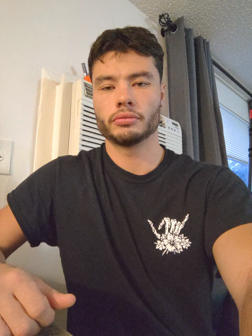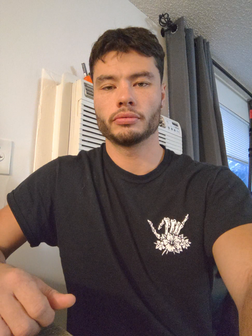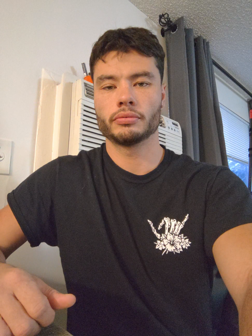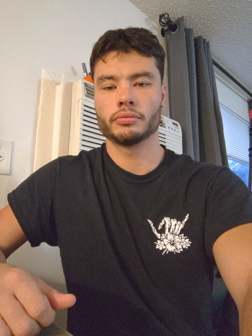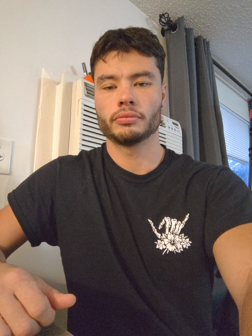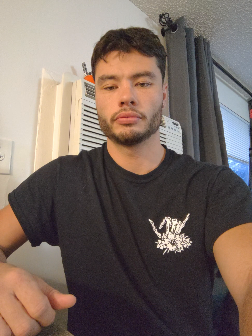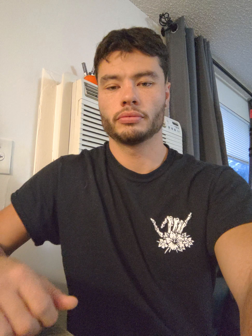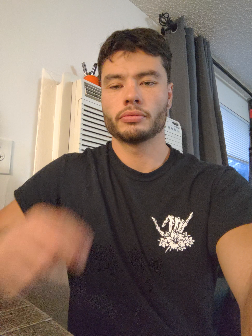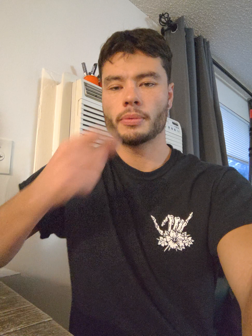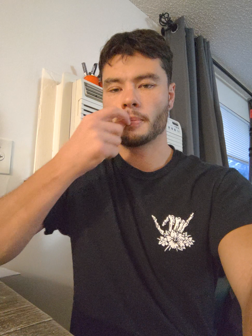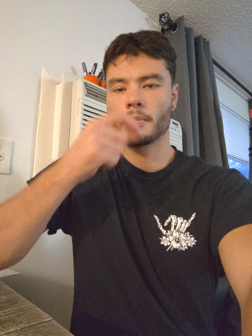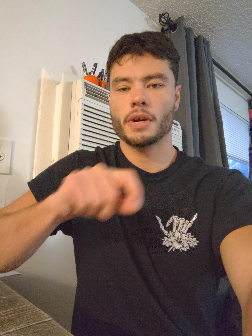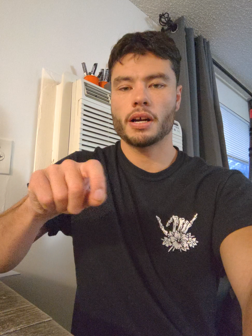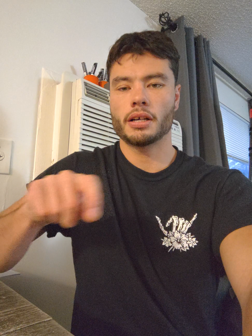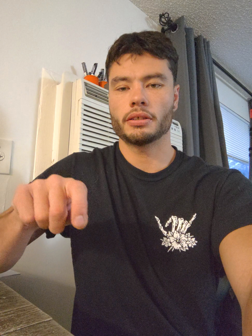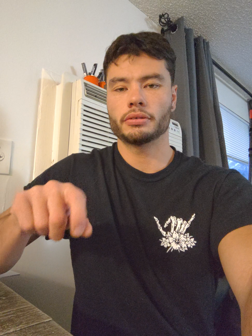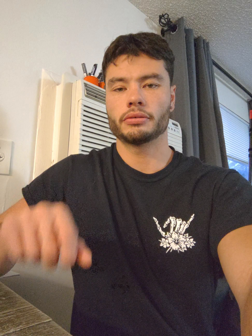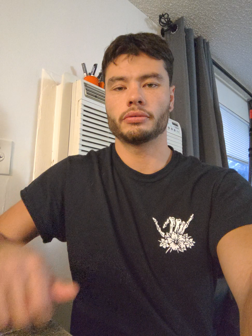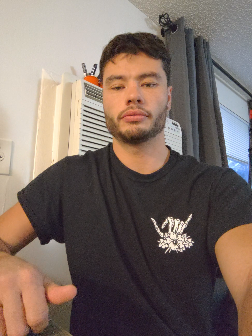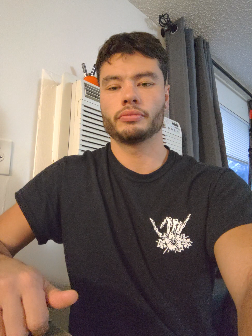pen